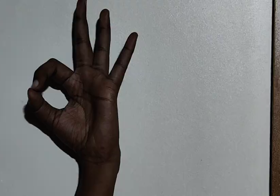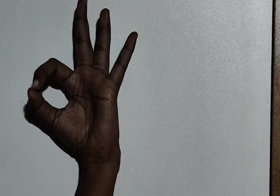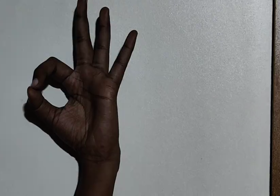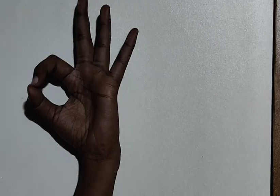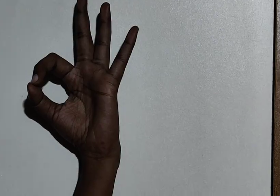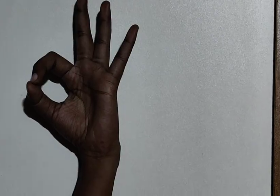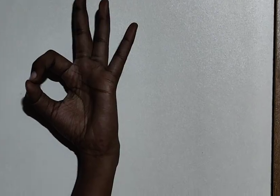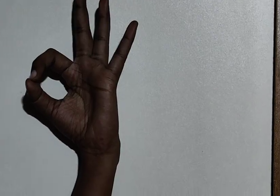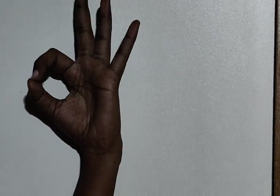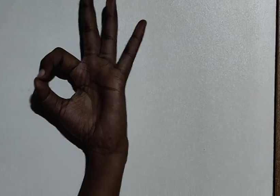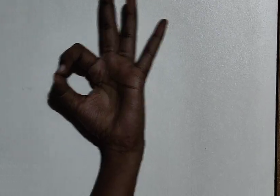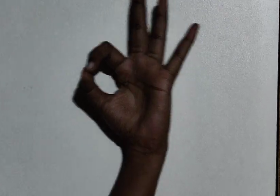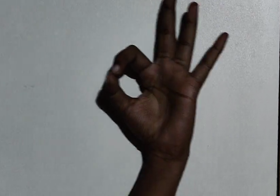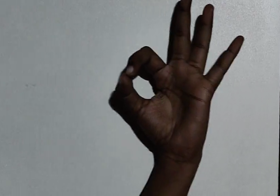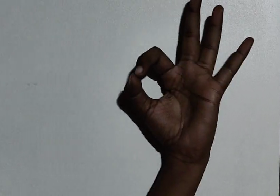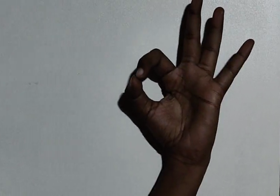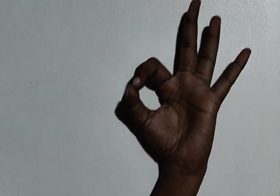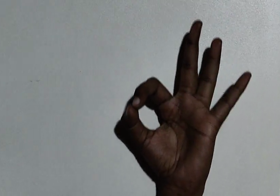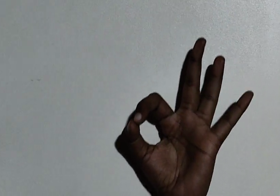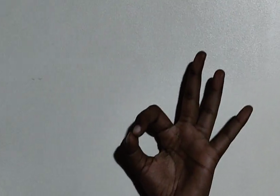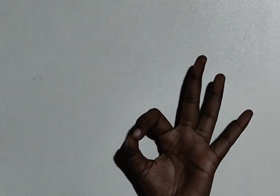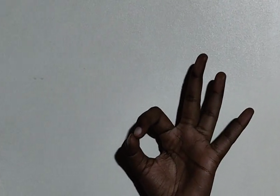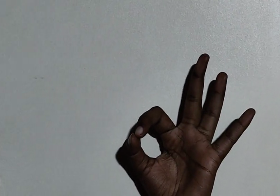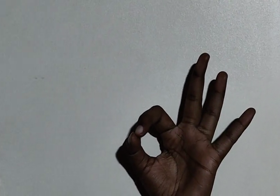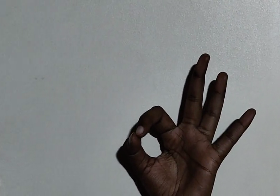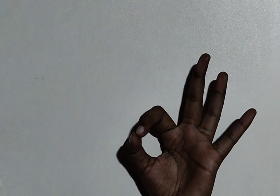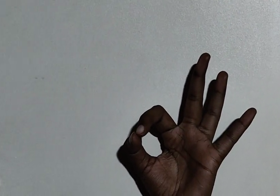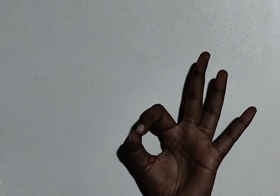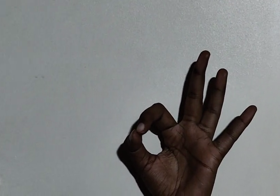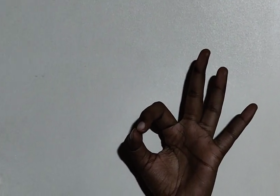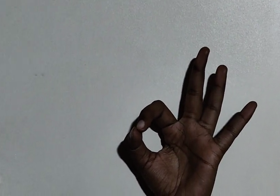ഔ